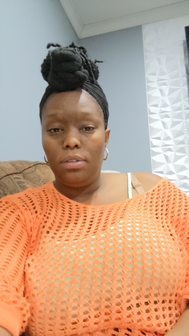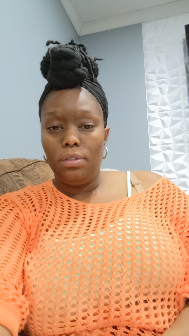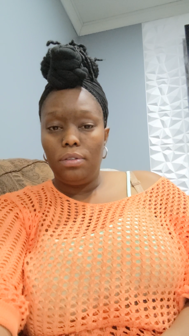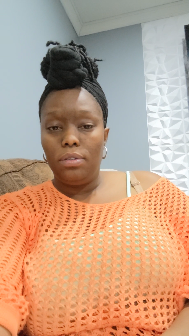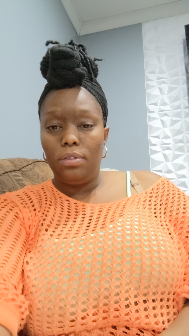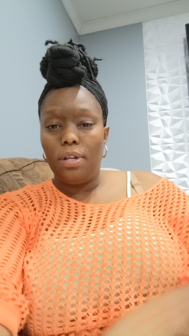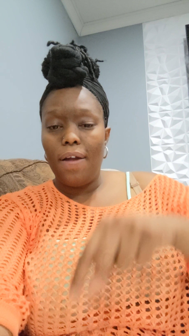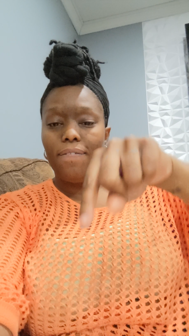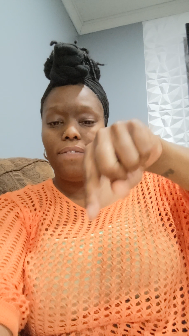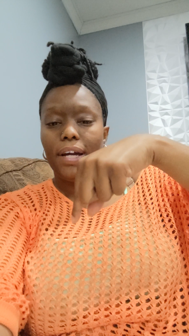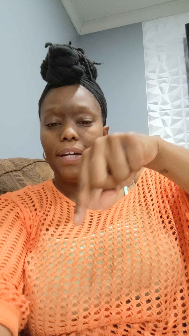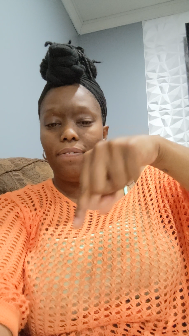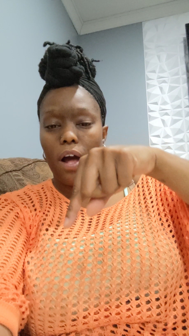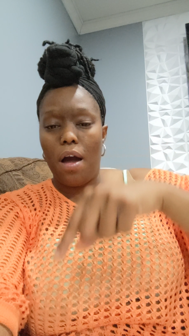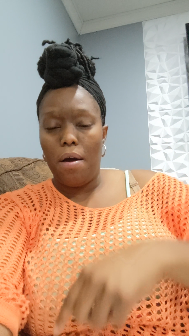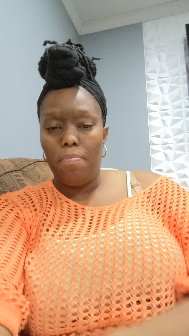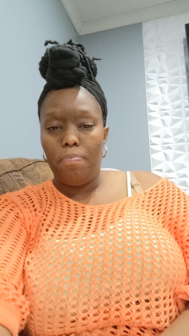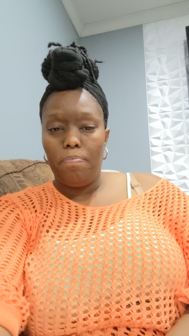flip-flop